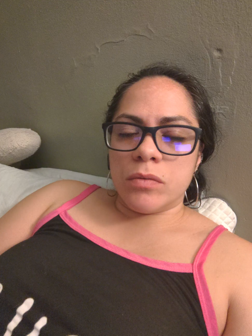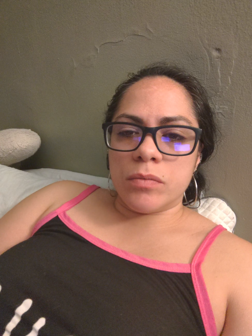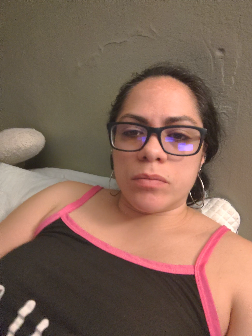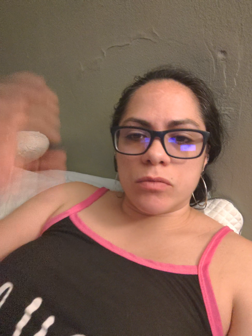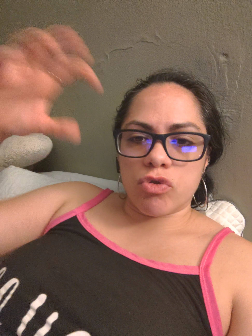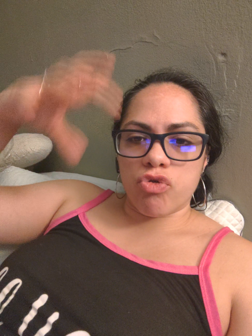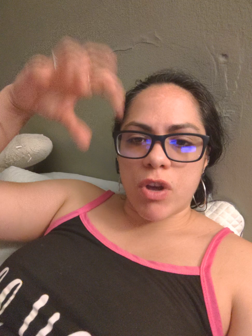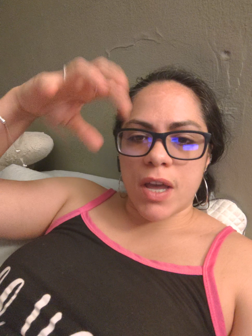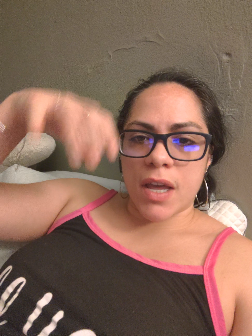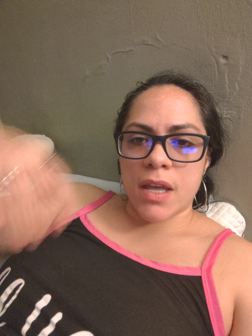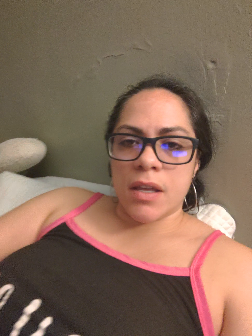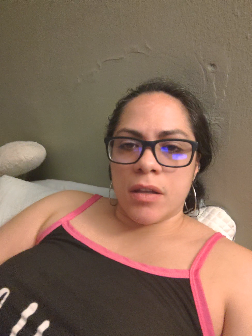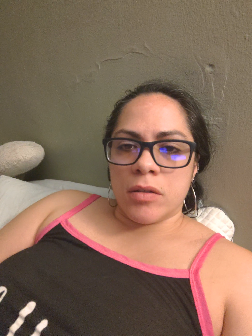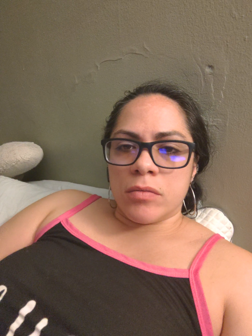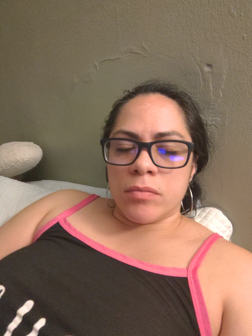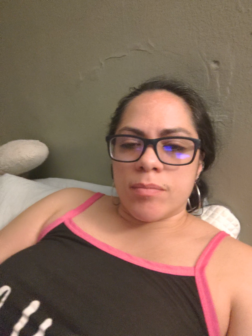rain